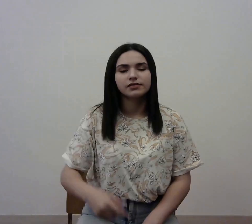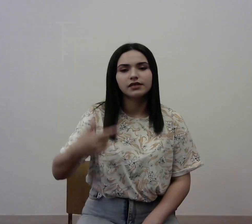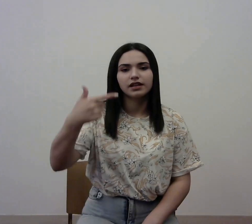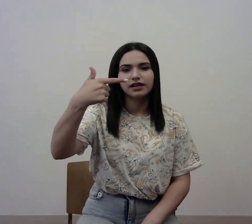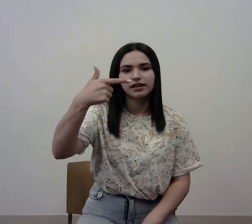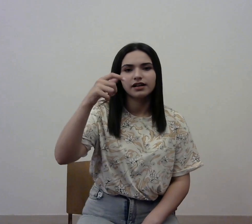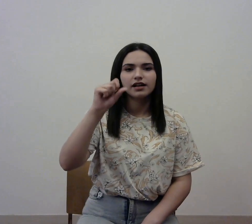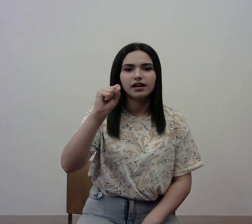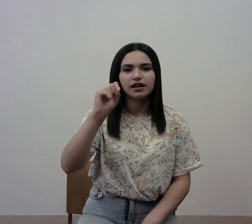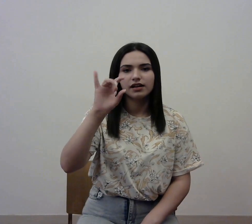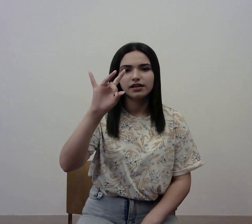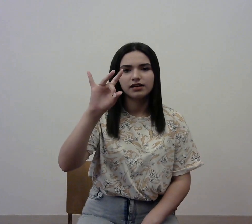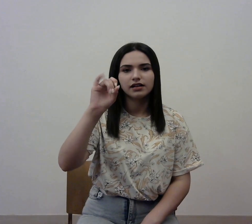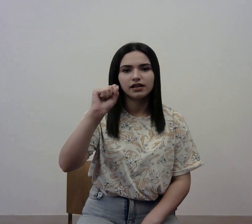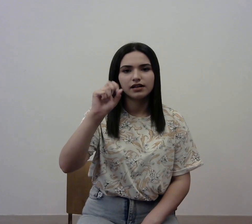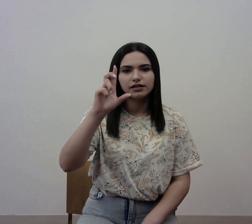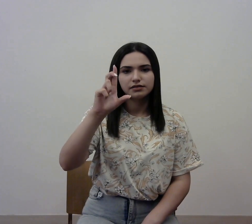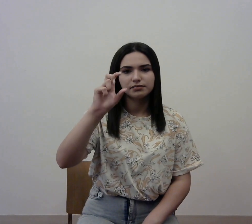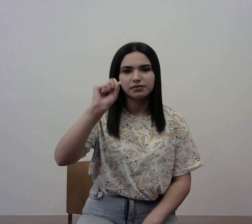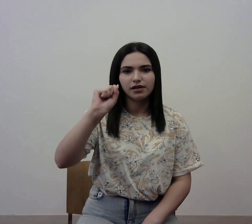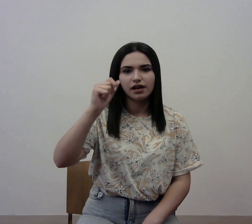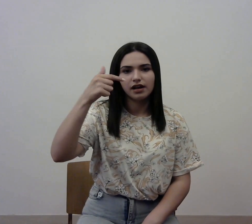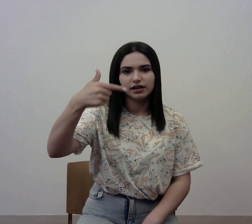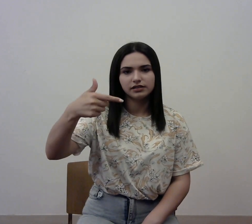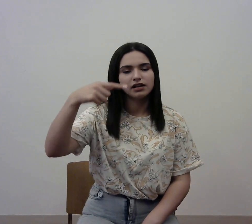qarabağ